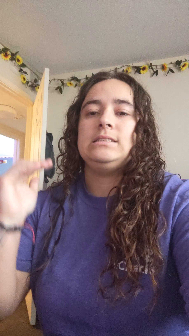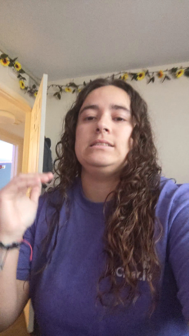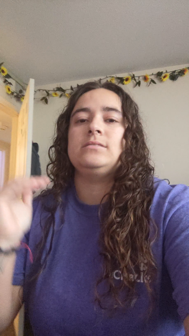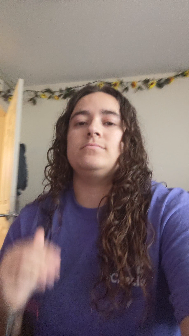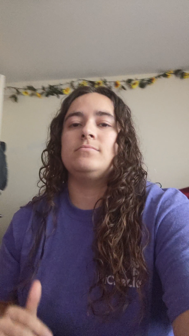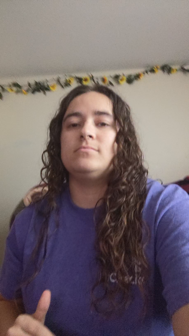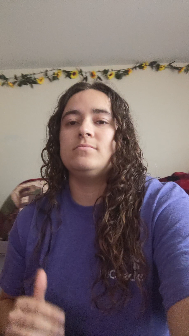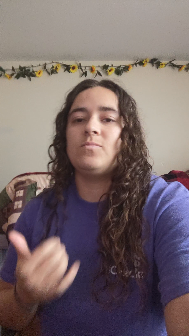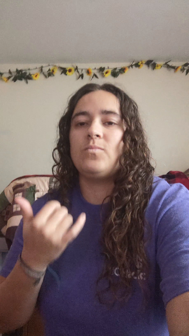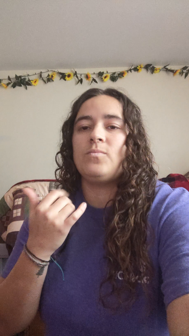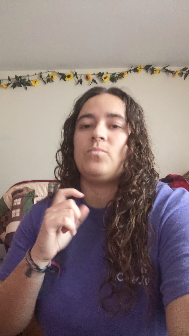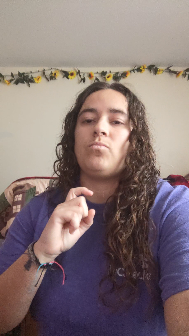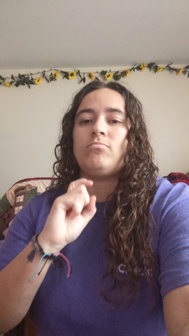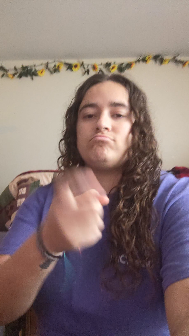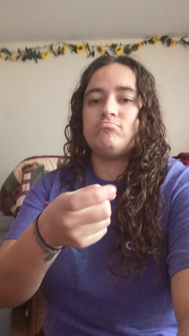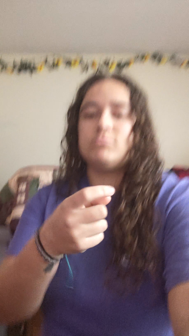present